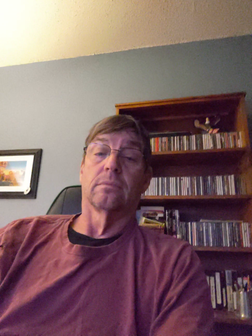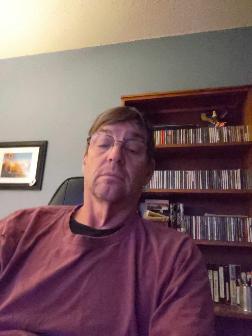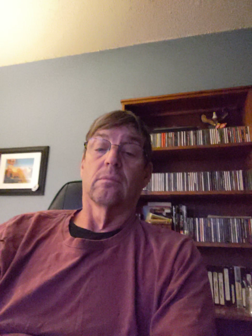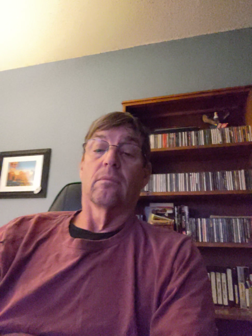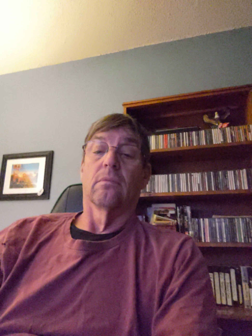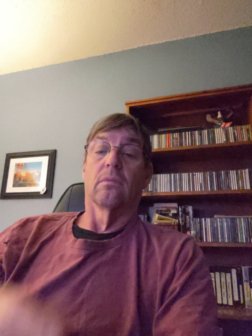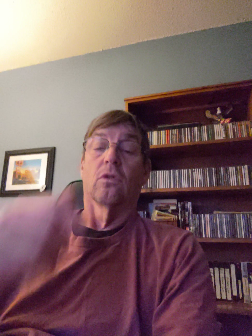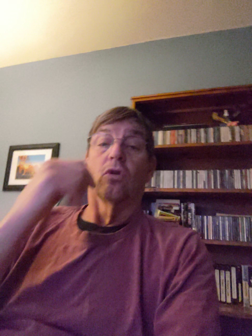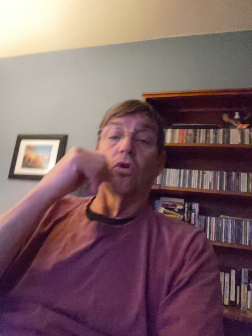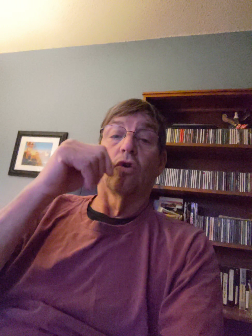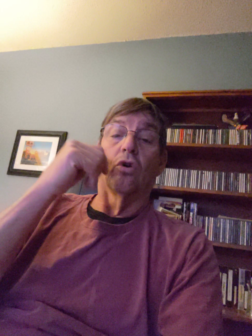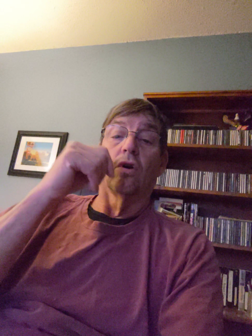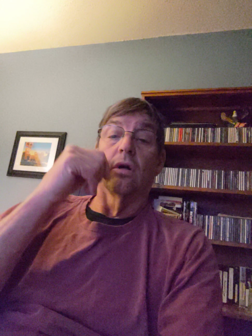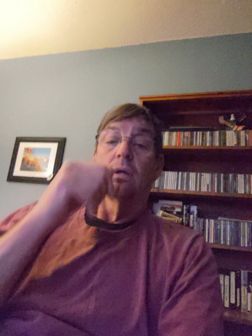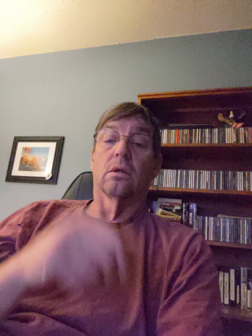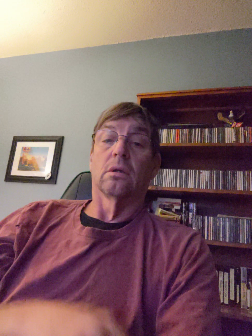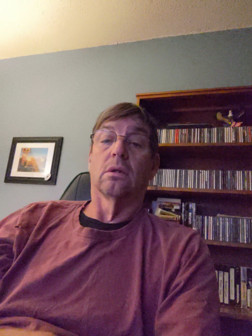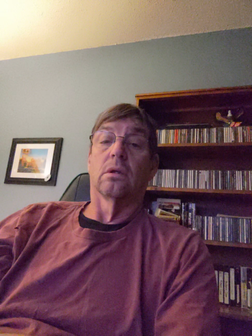girl